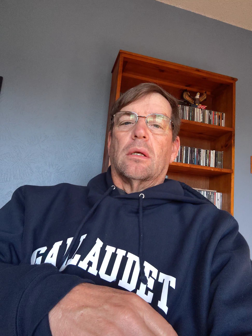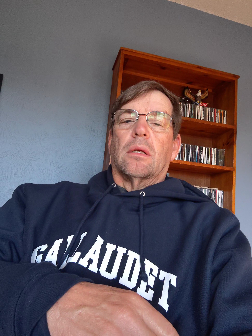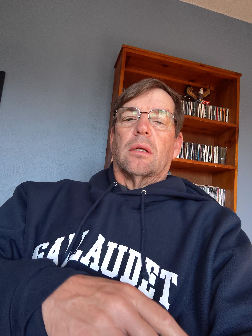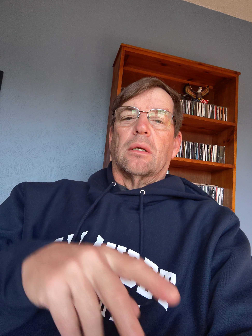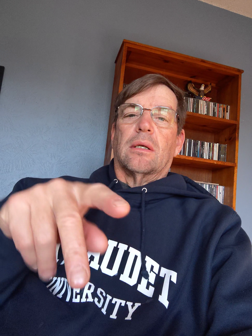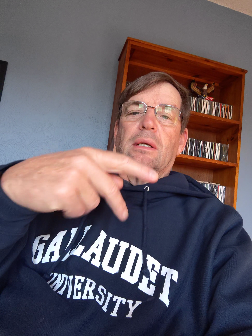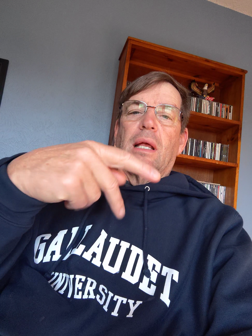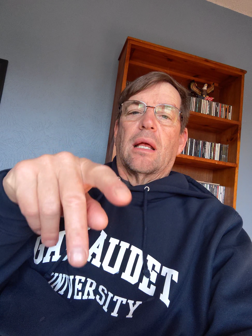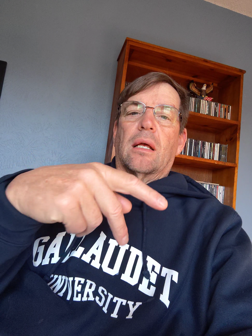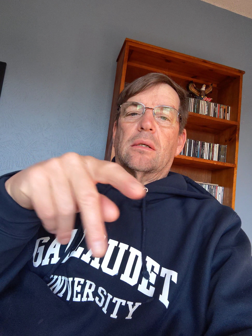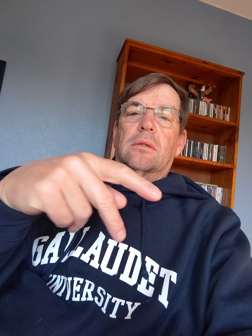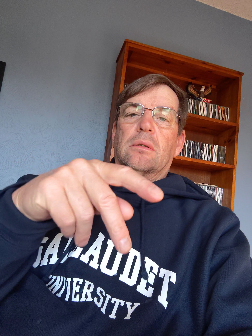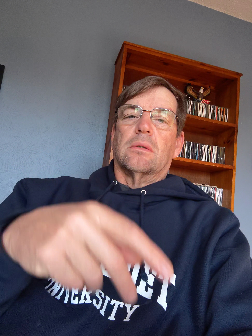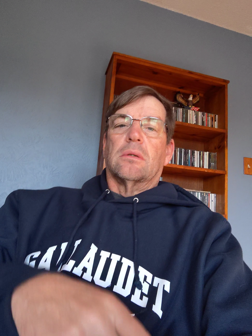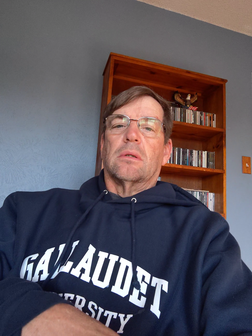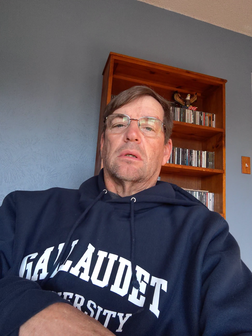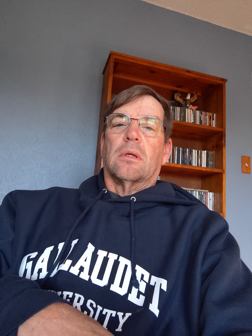dance